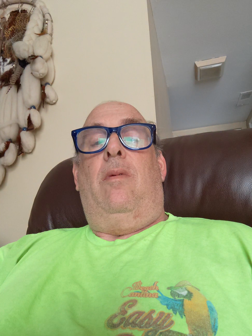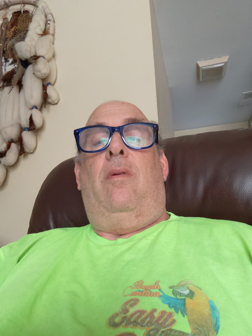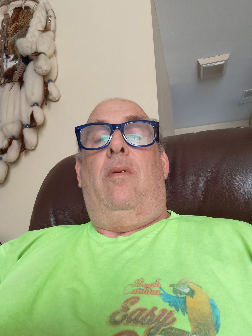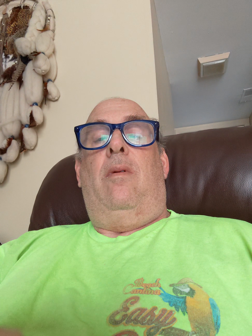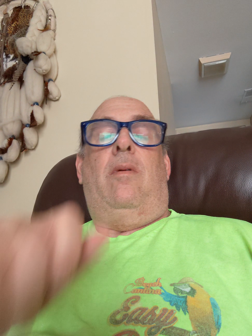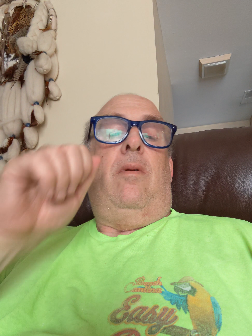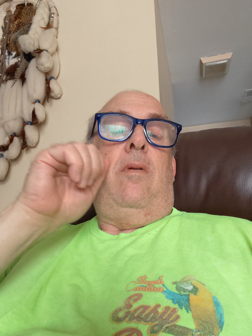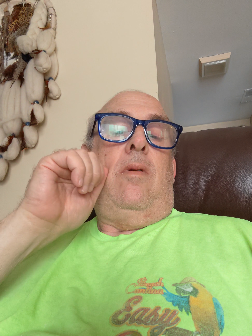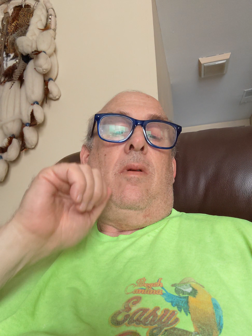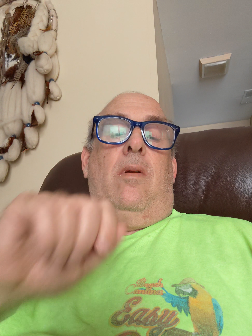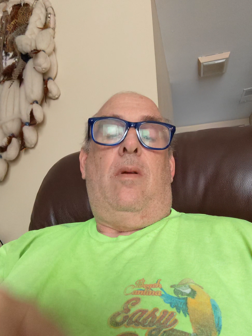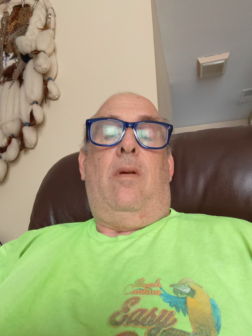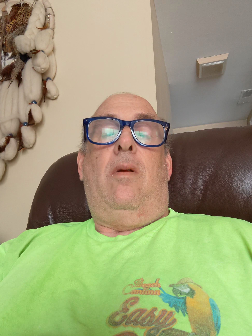aunt